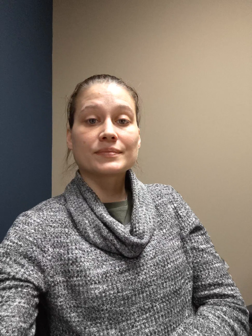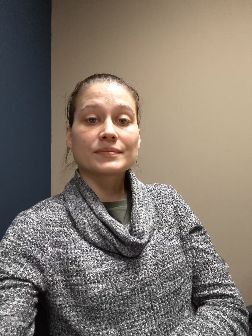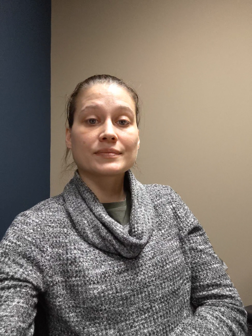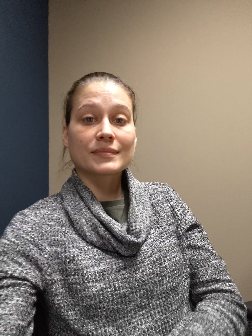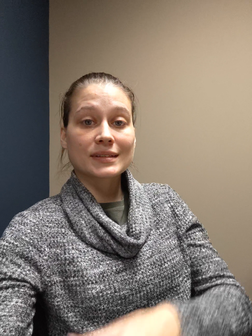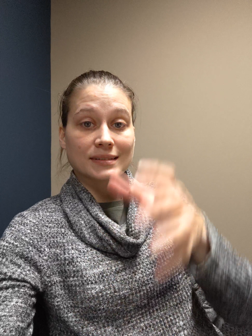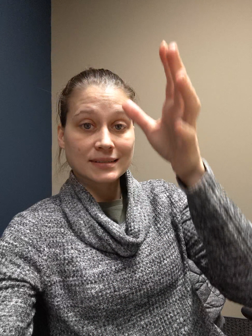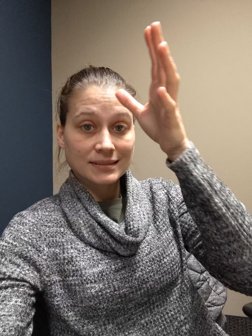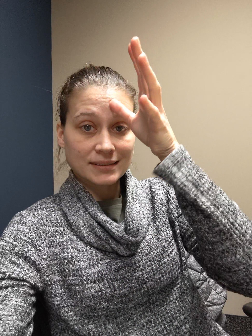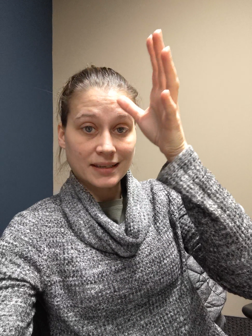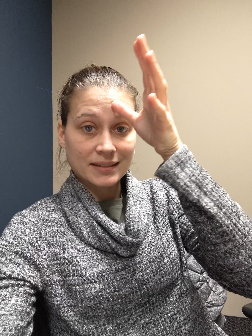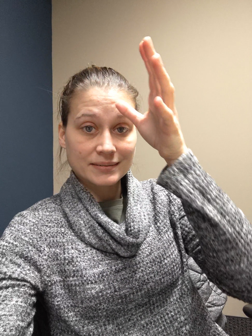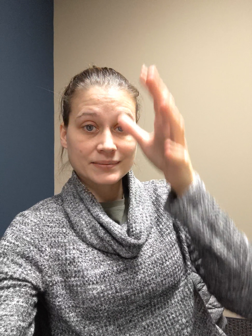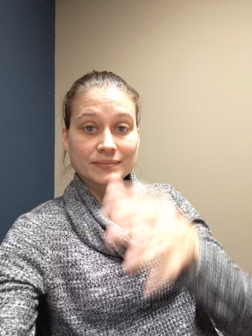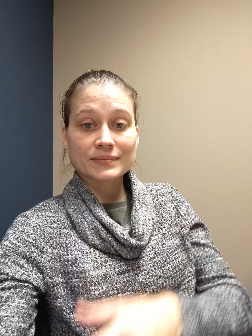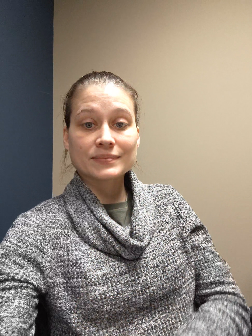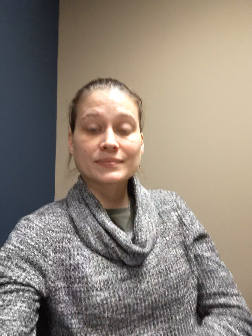dad